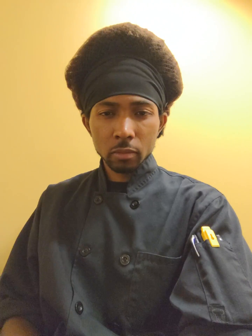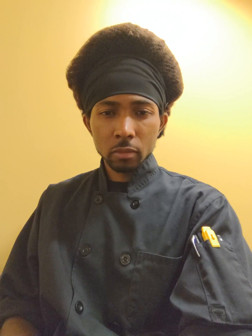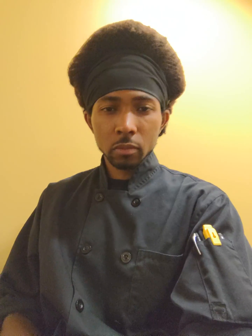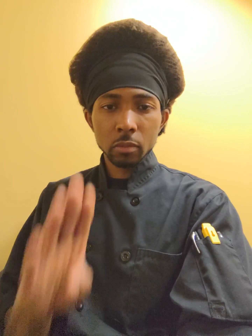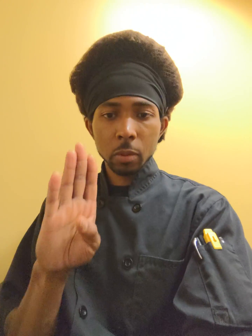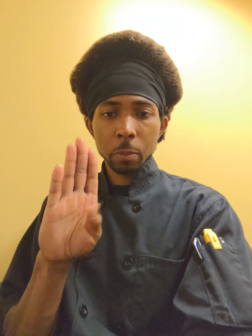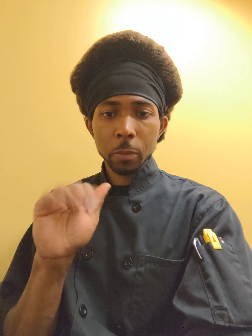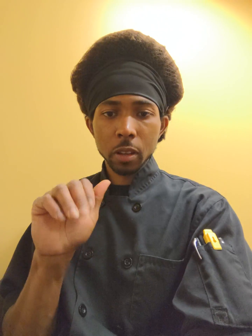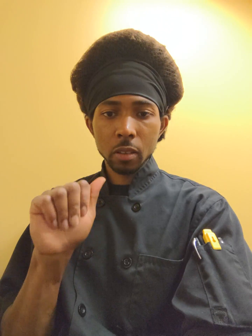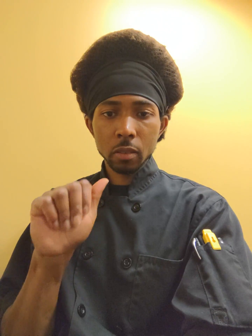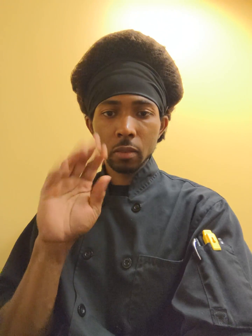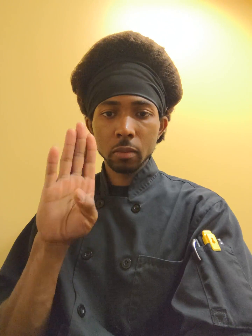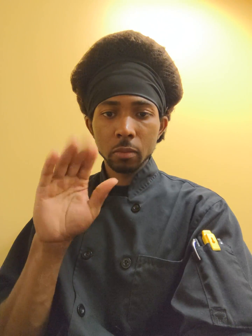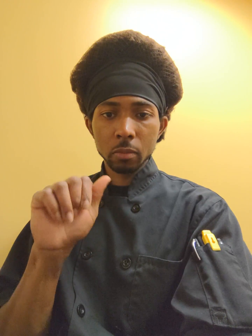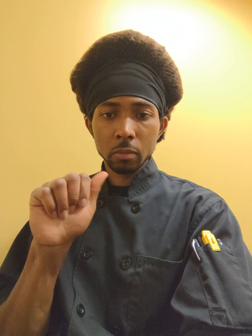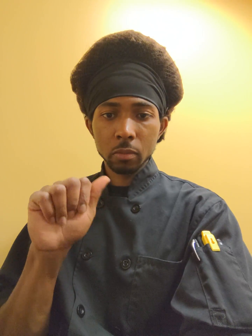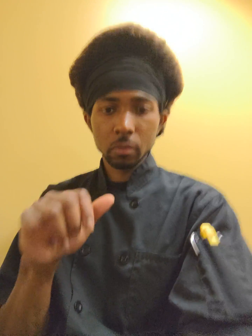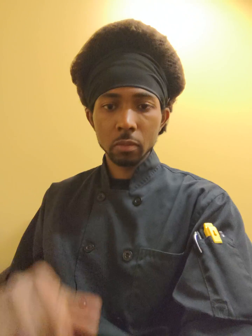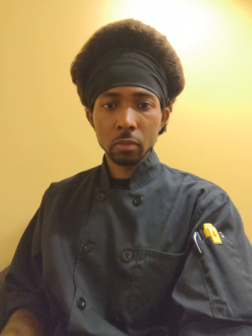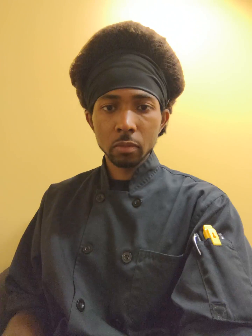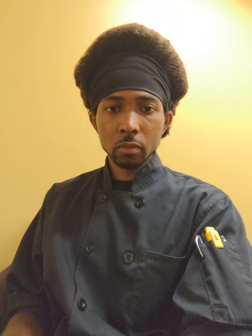baa baa